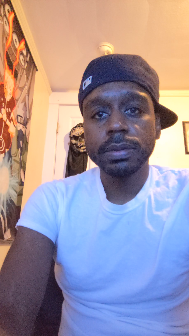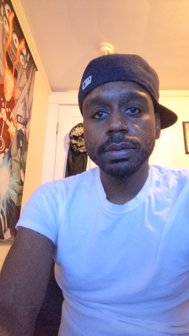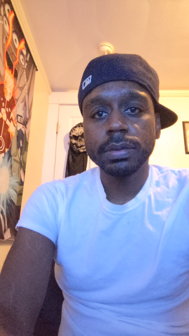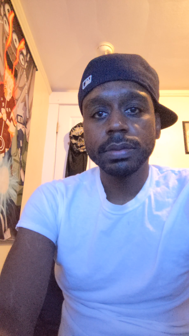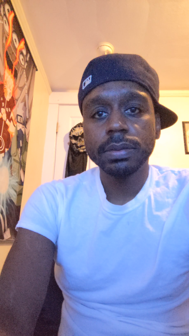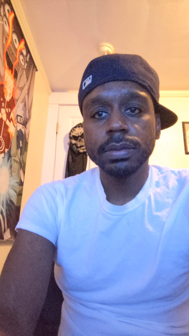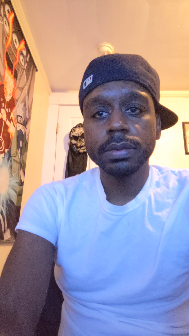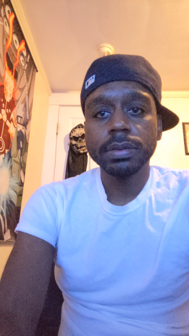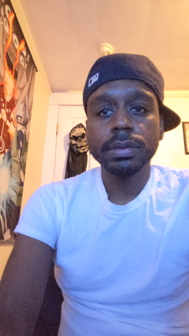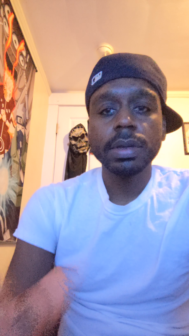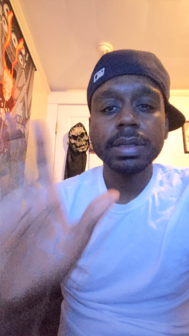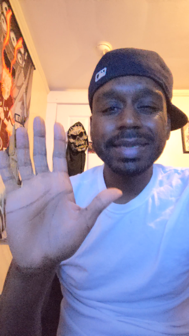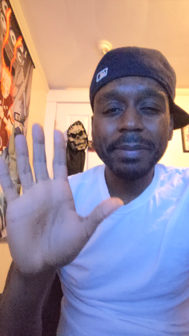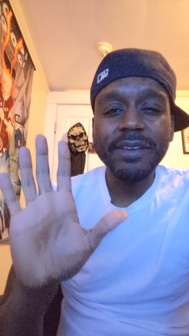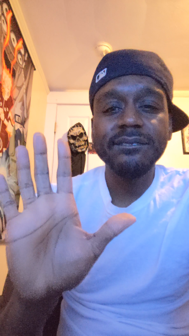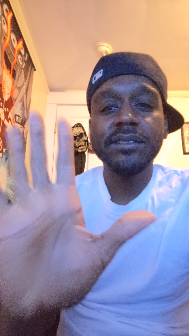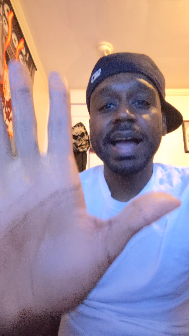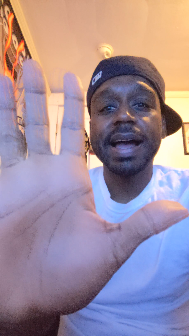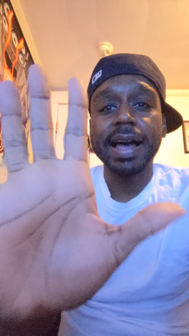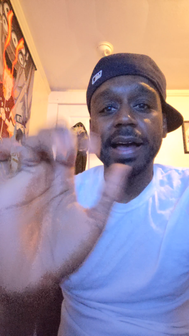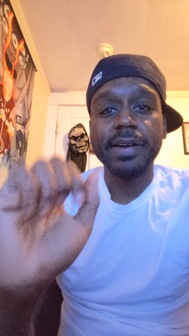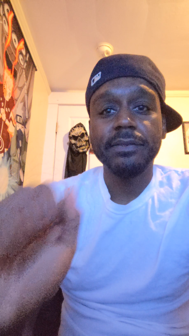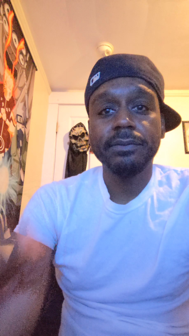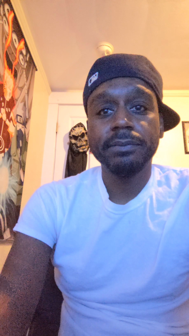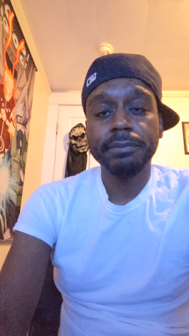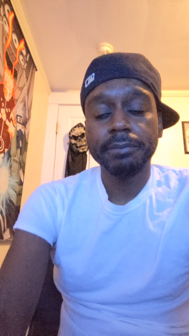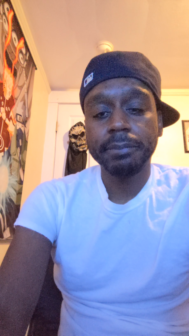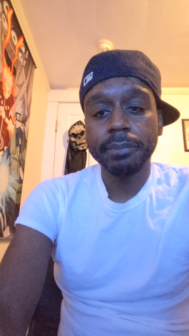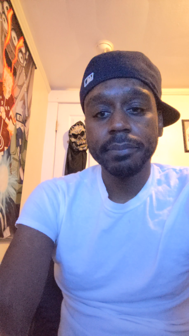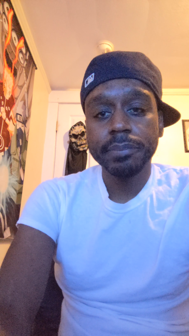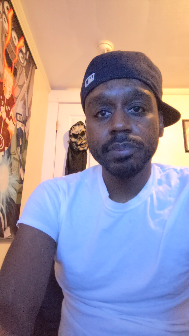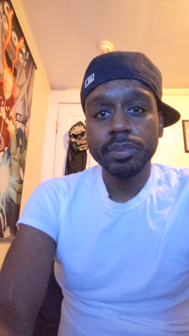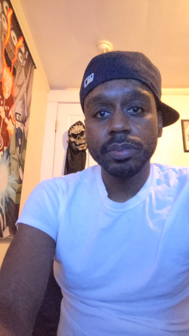give me five